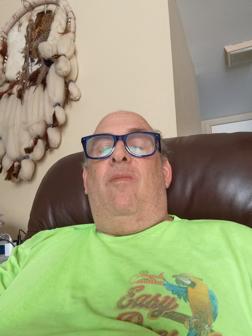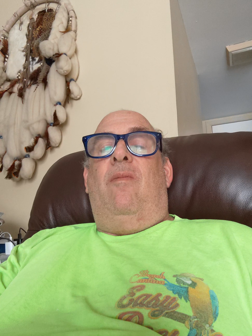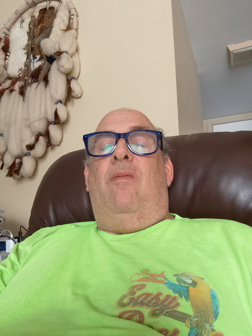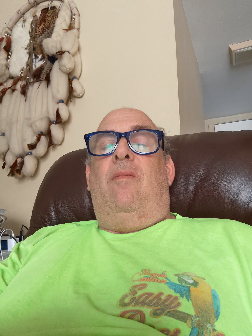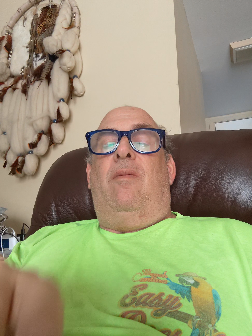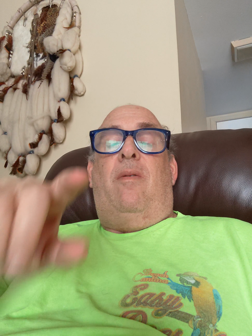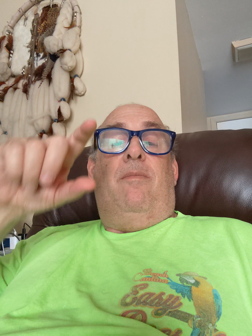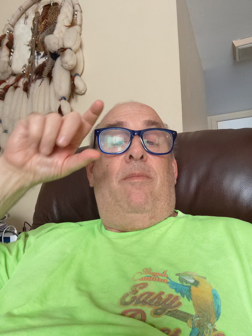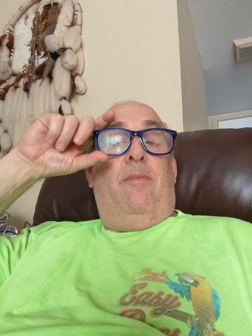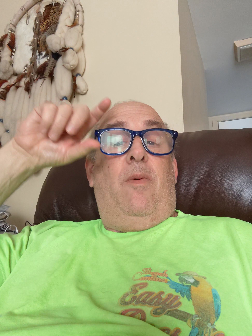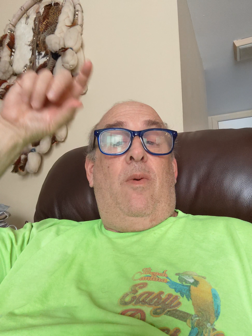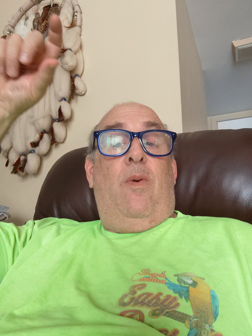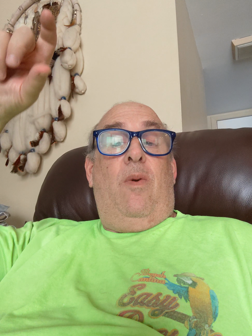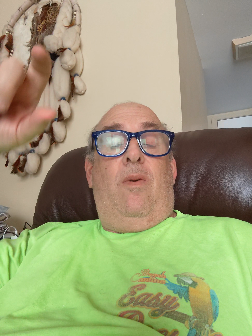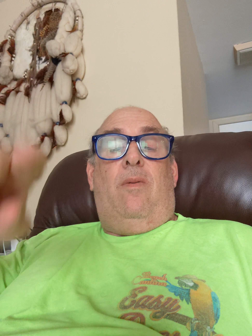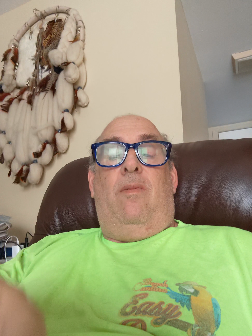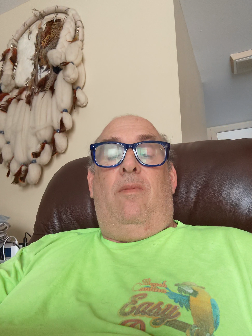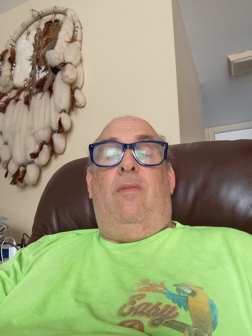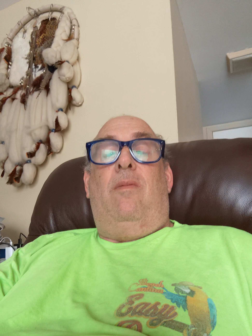moon